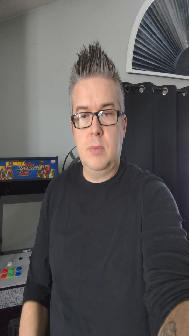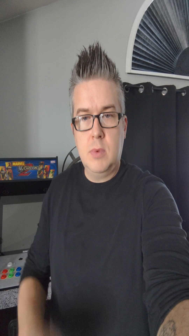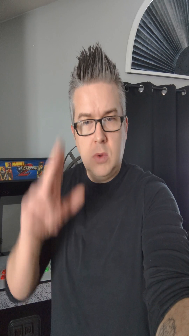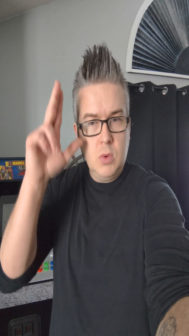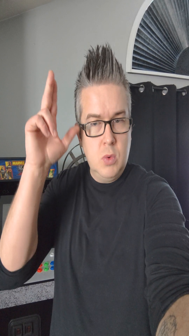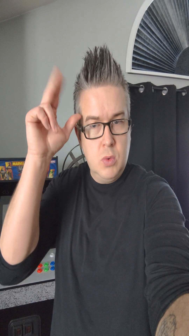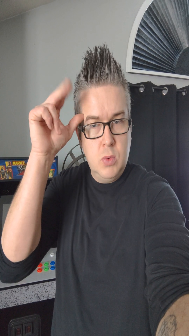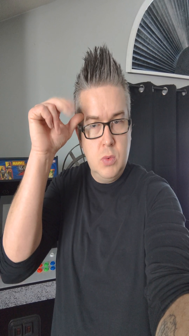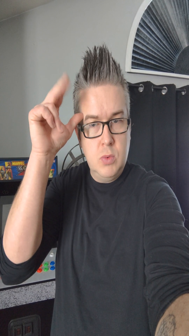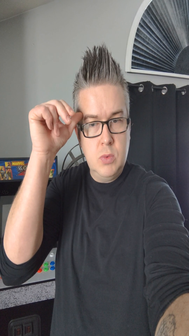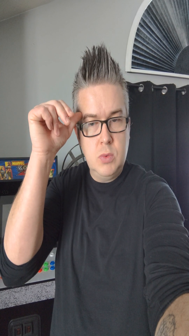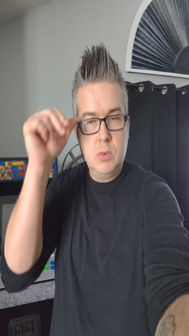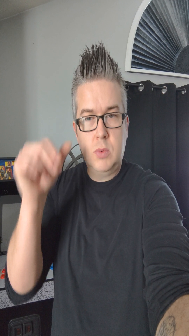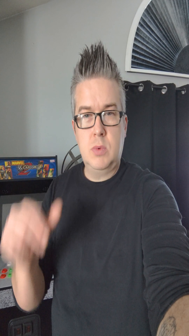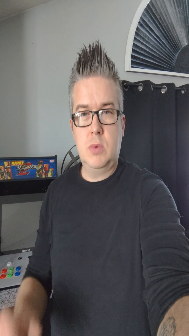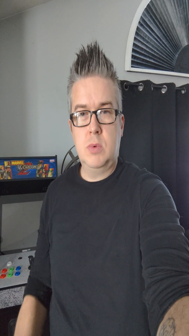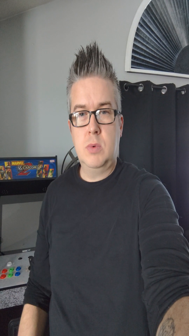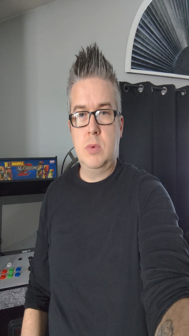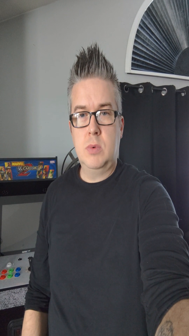horse